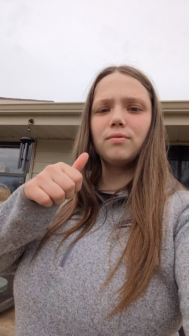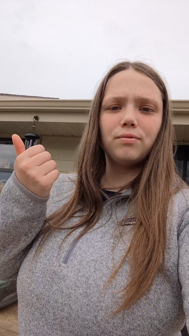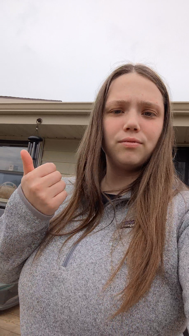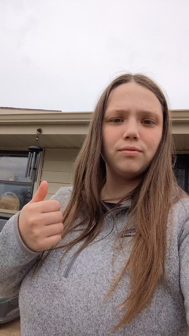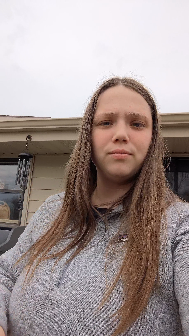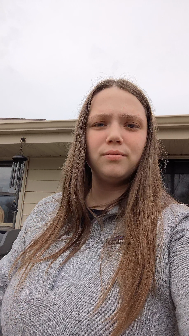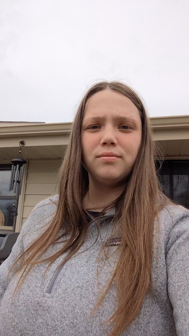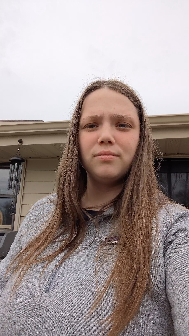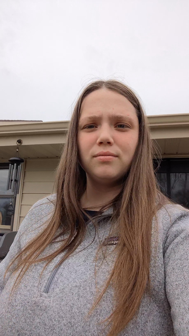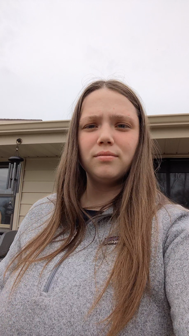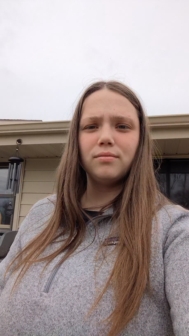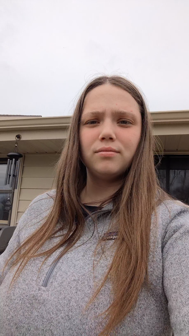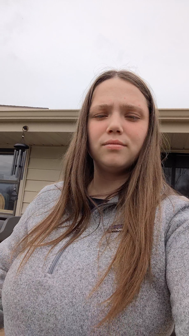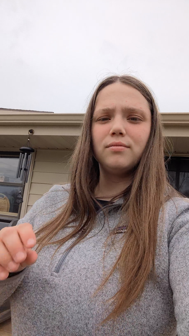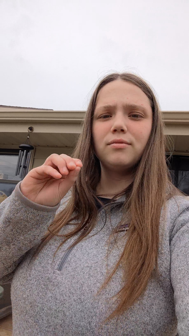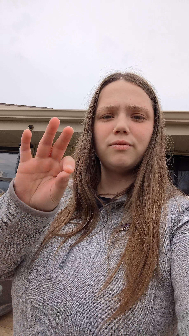of